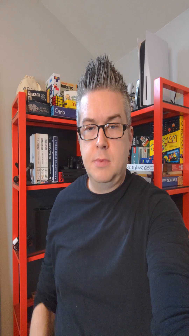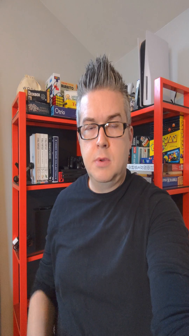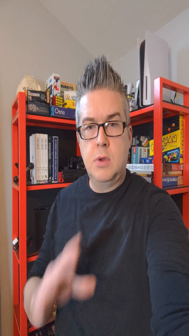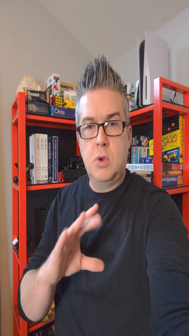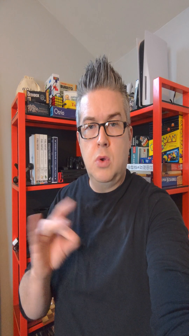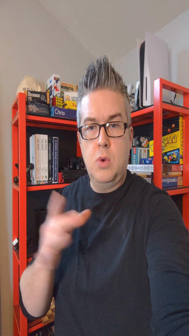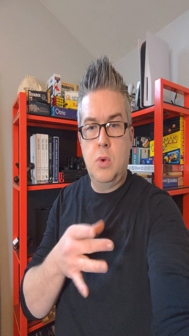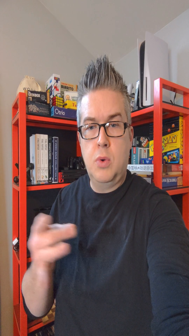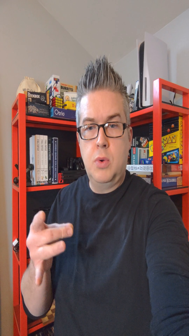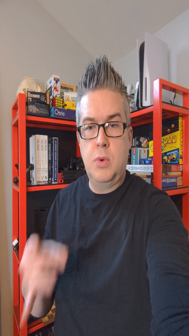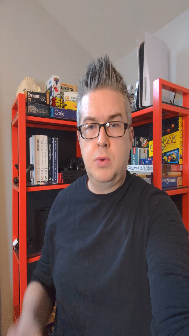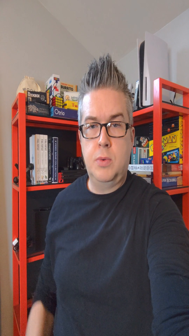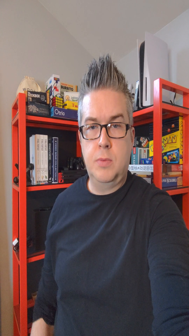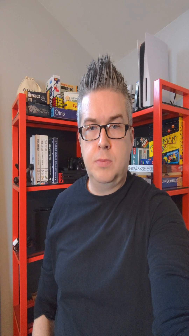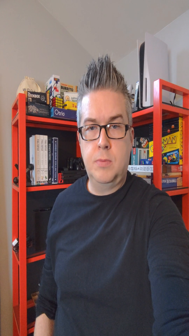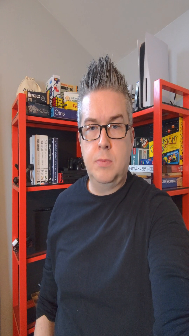story